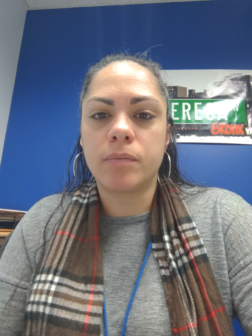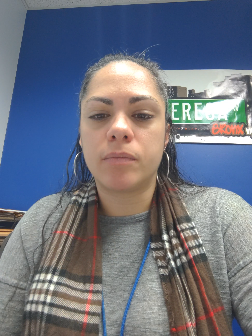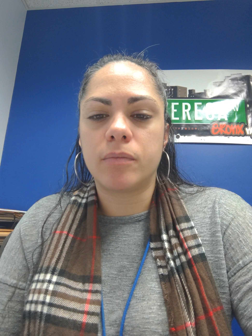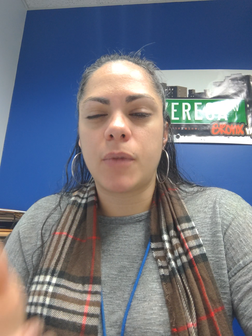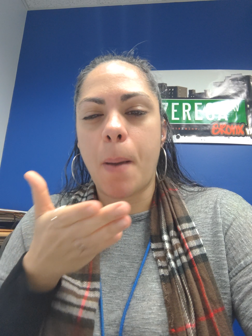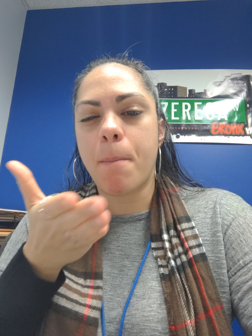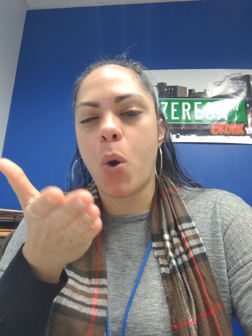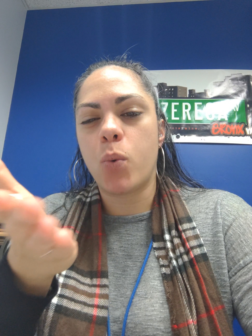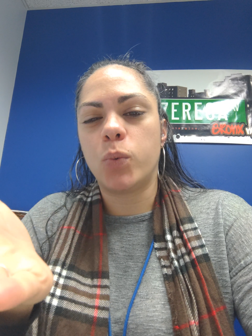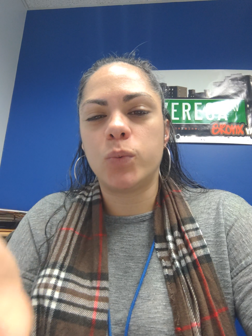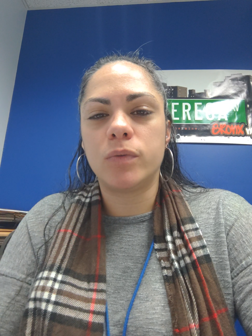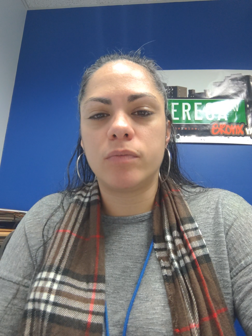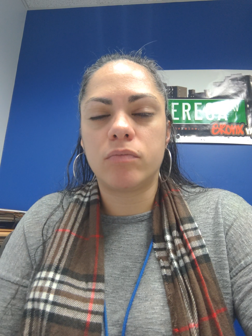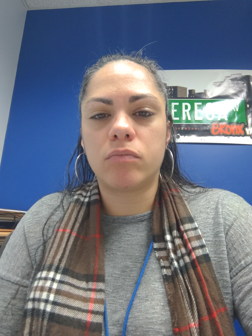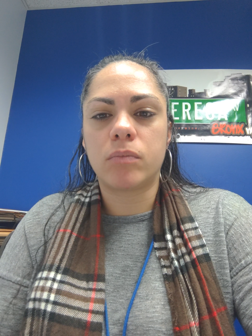boat